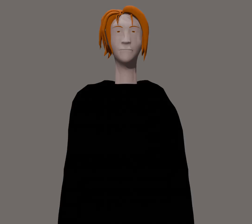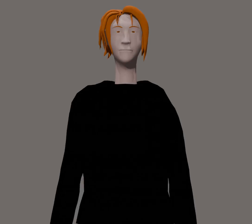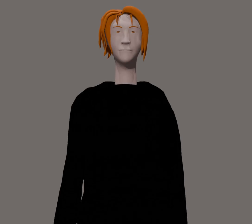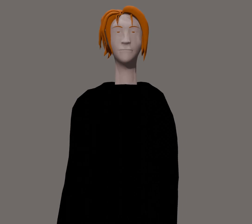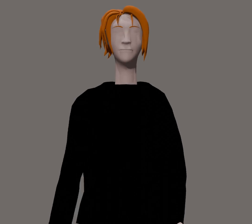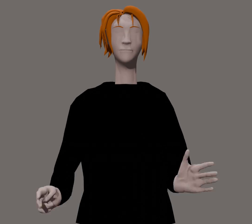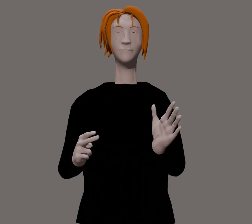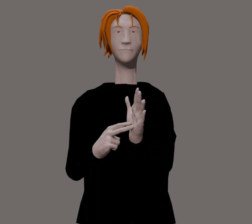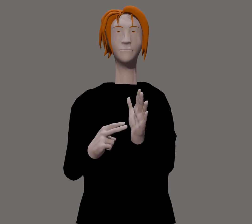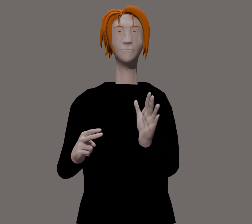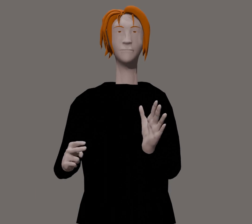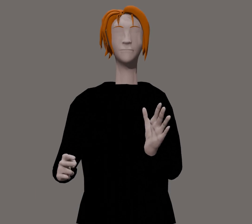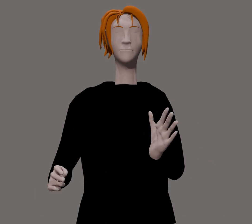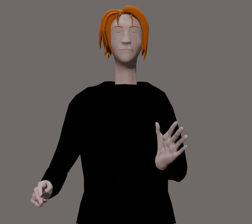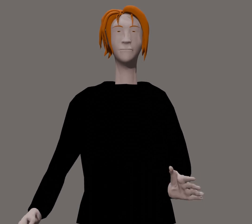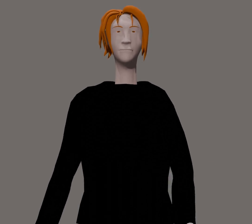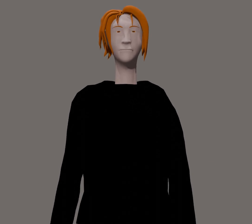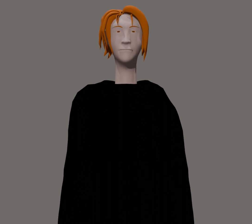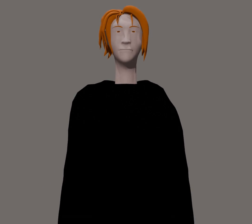Buzzer